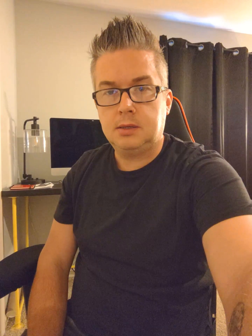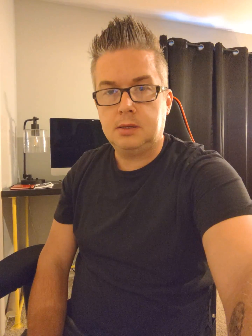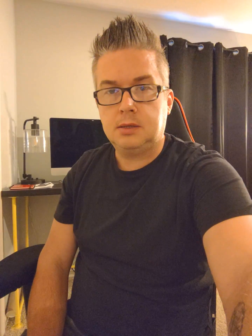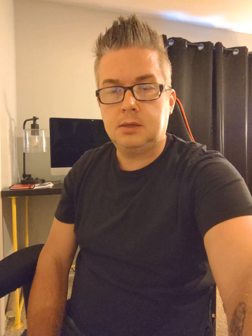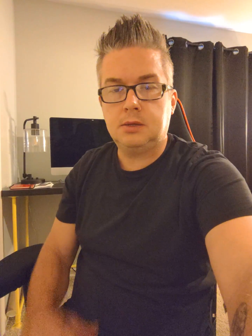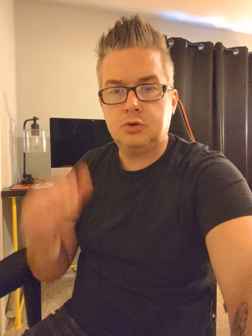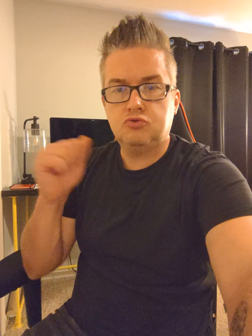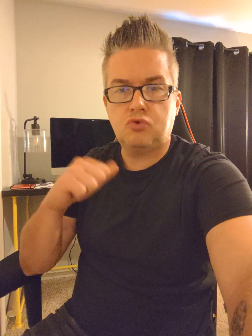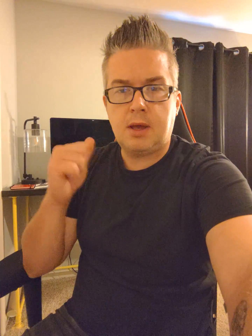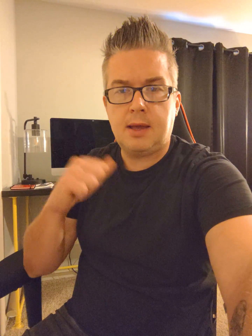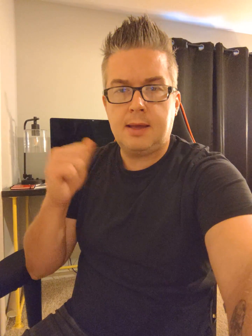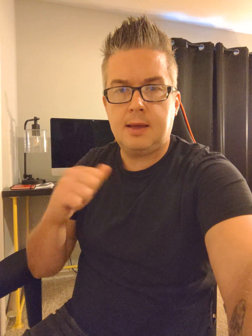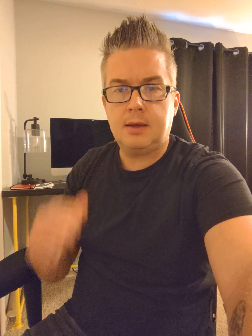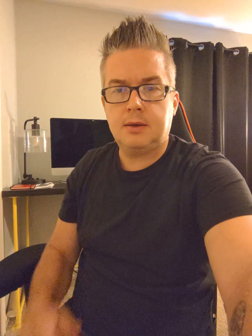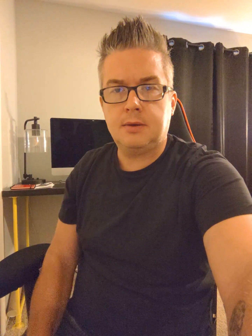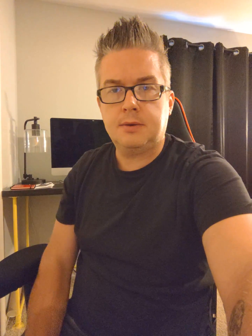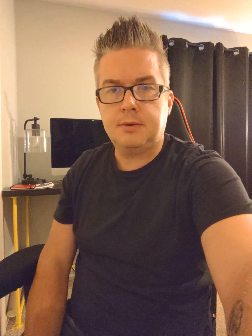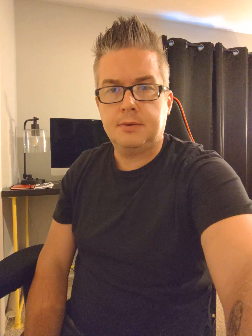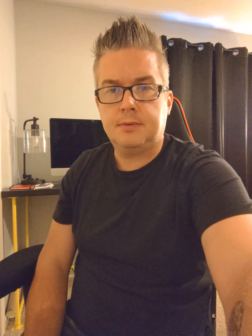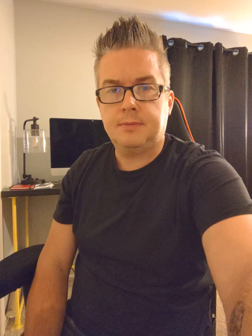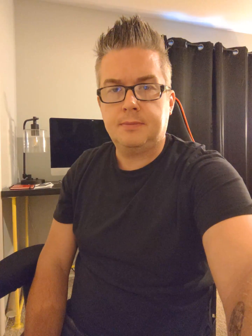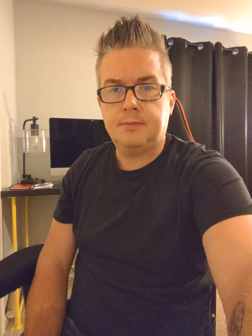rock